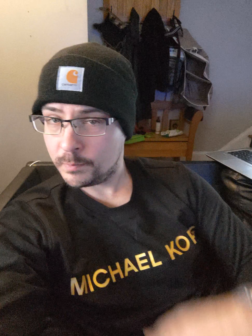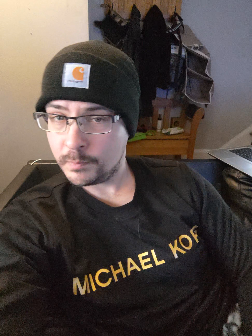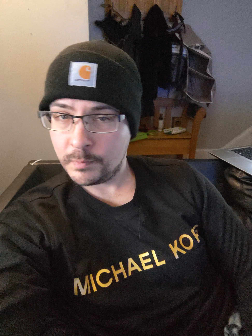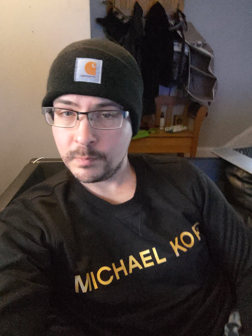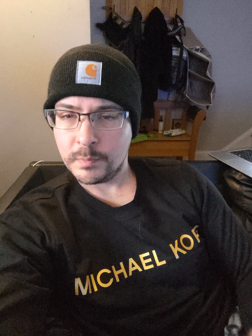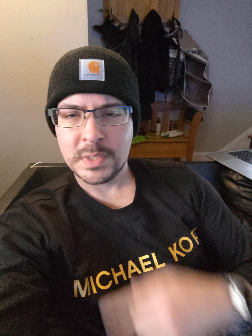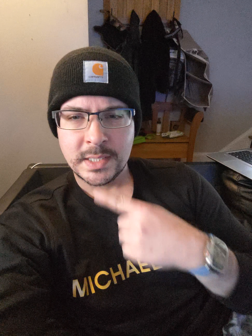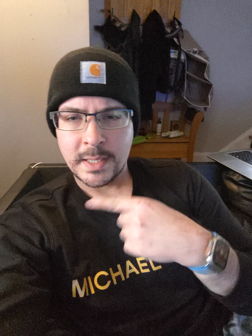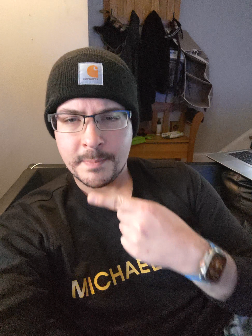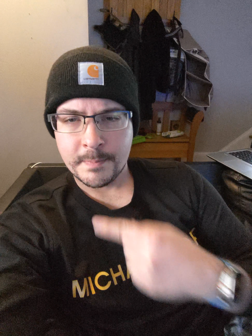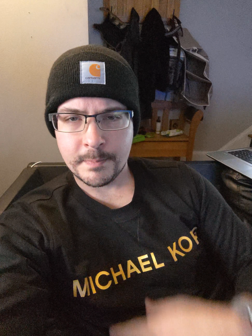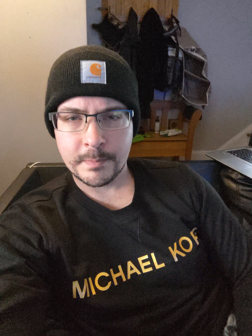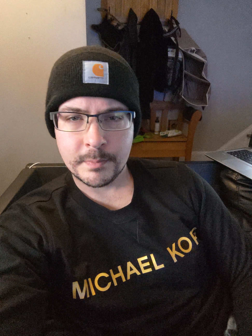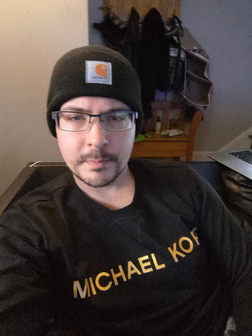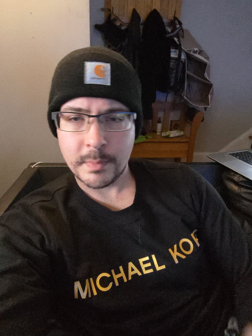say